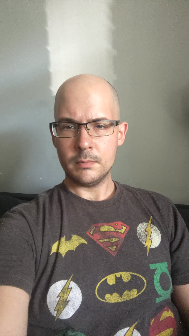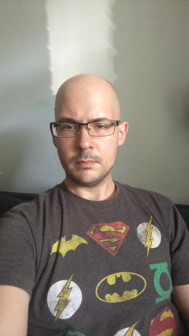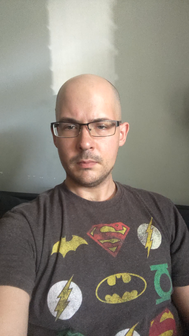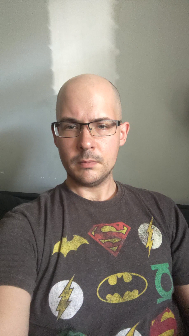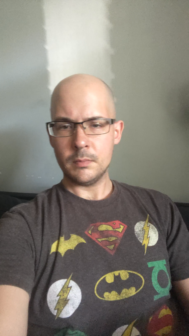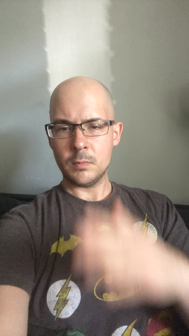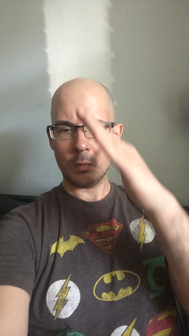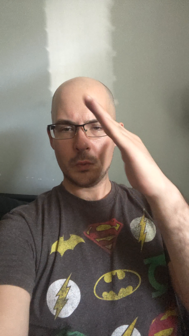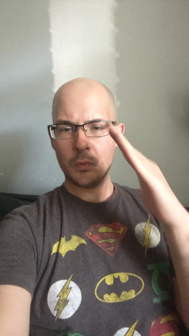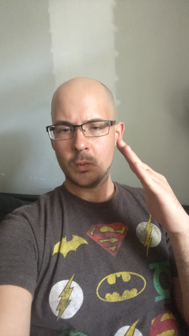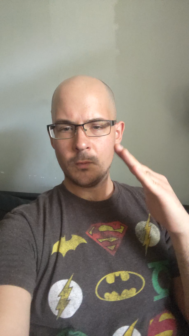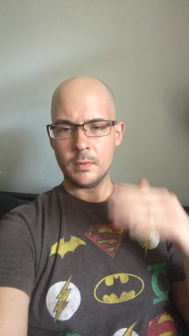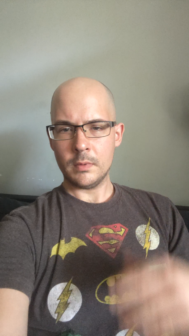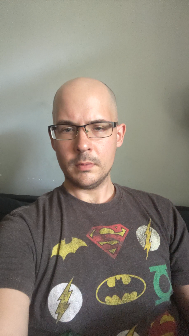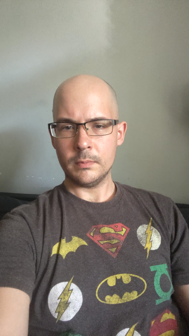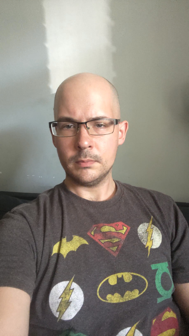roof